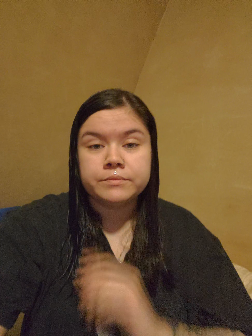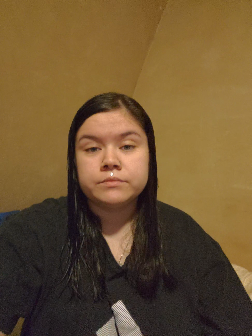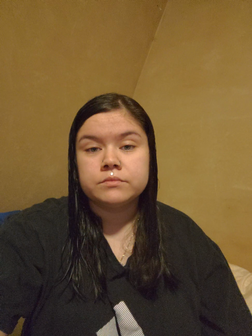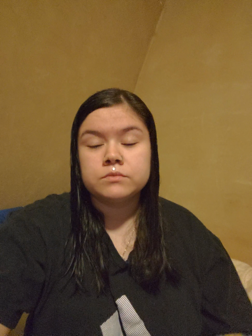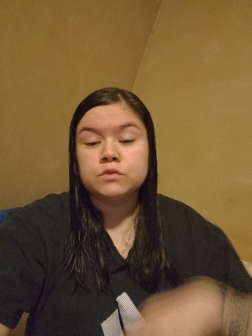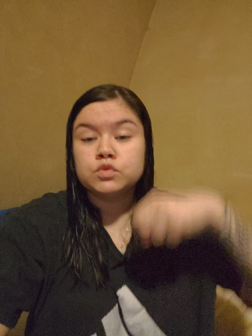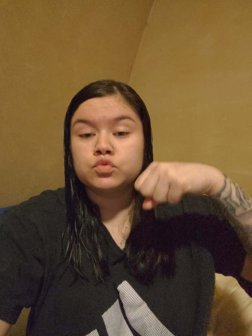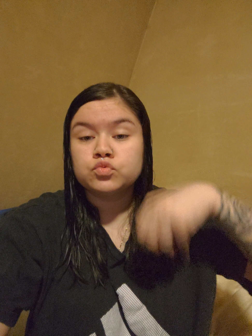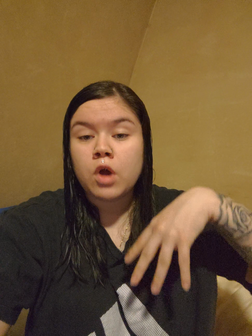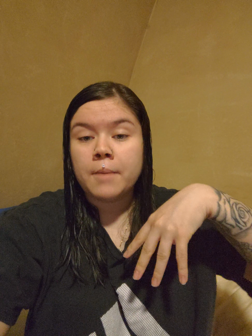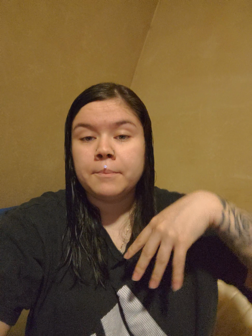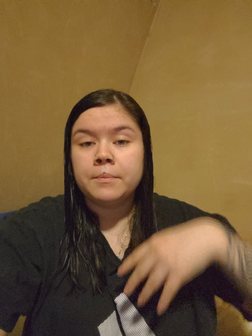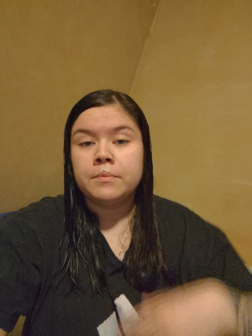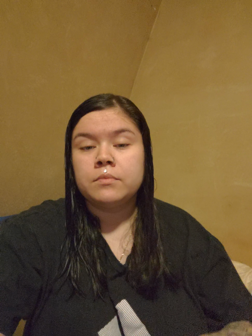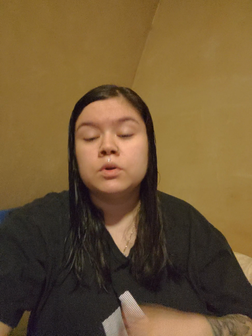drop